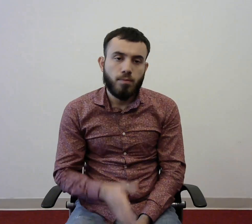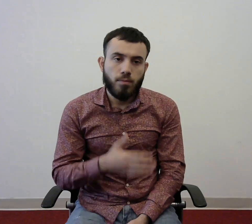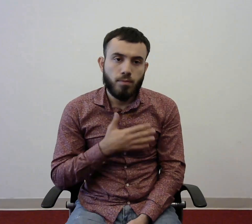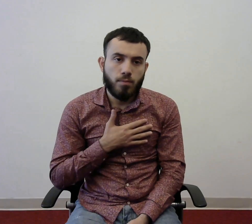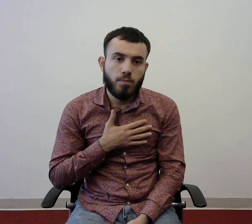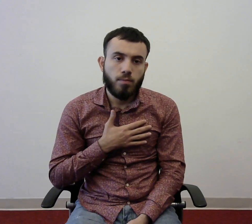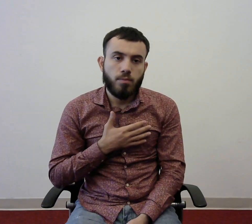mən